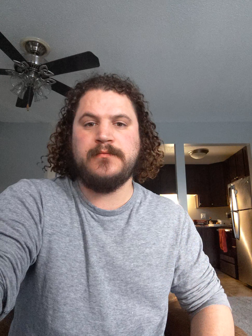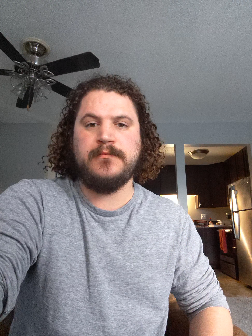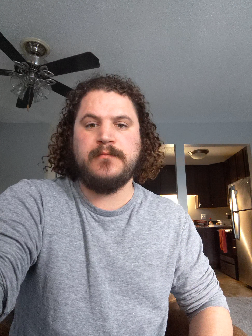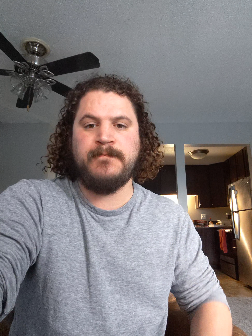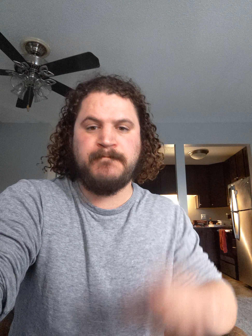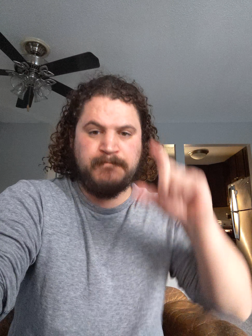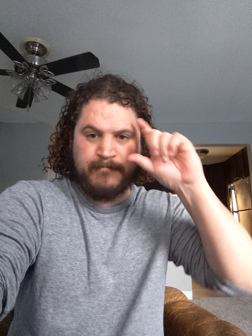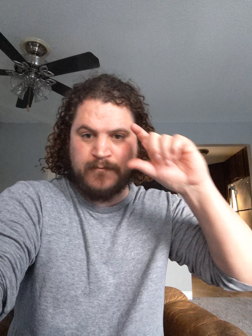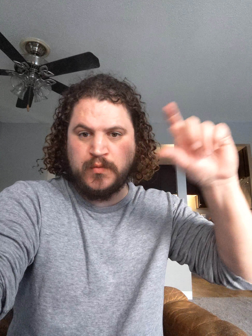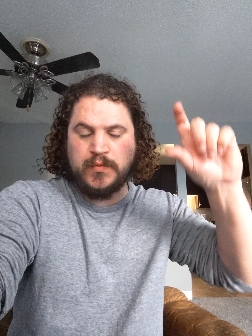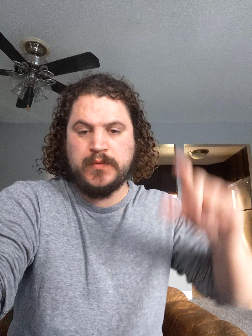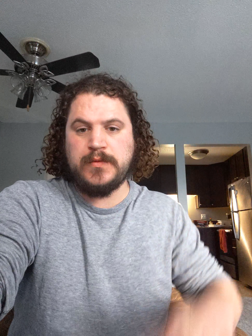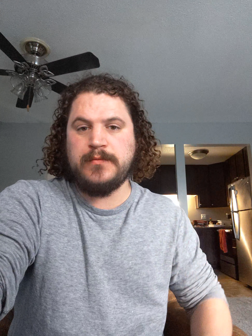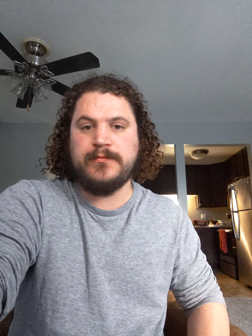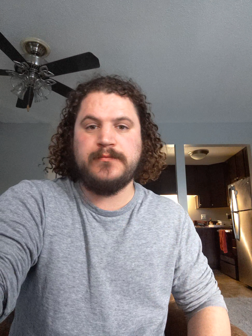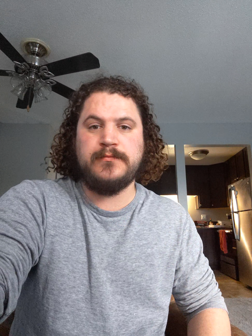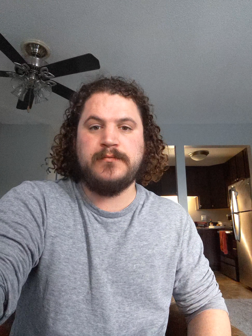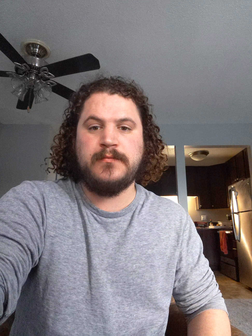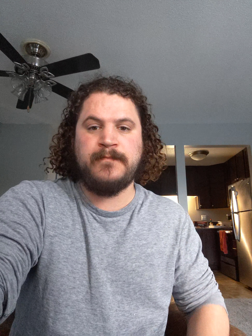moon